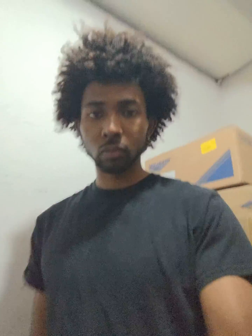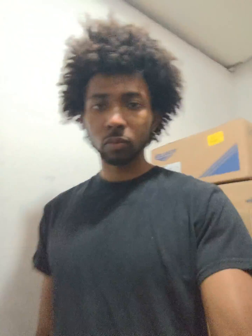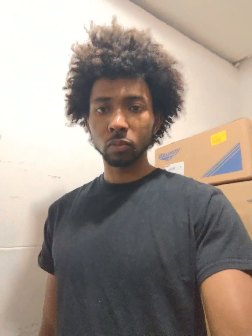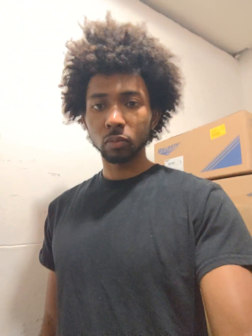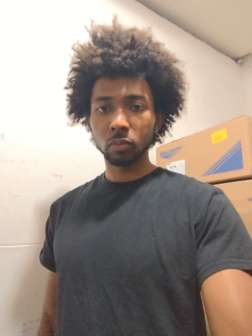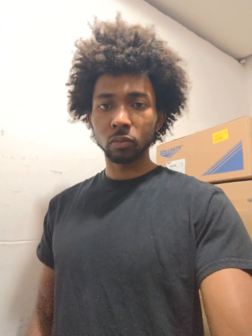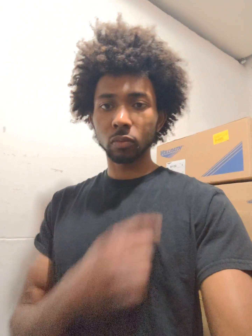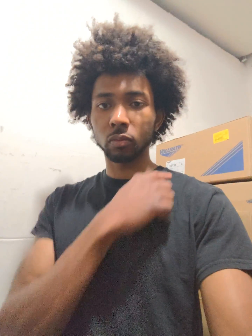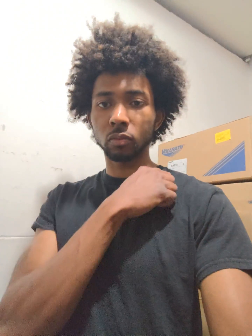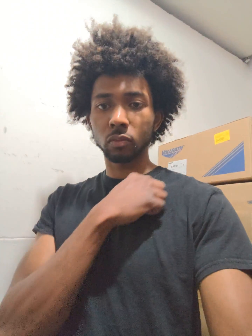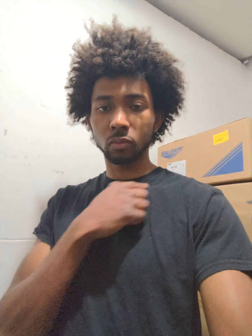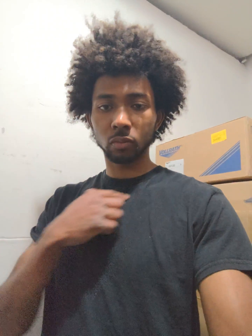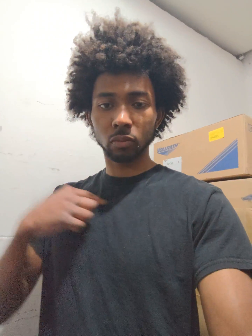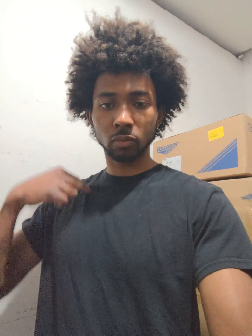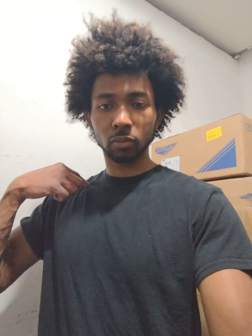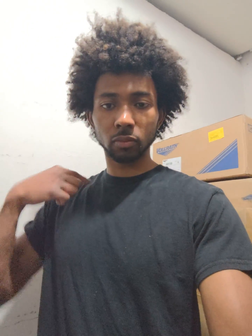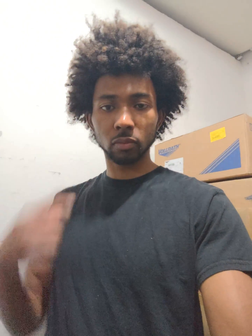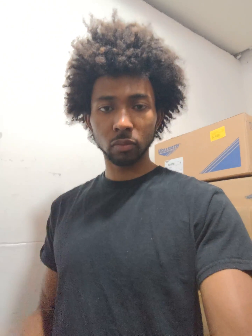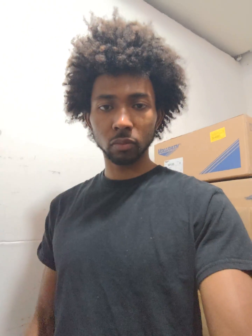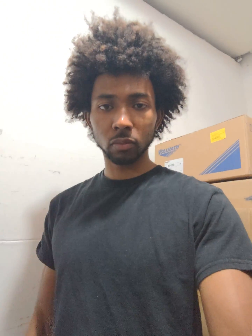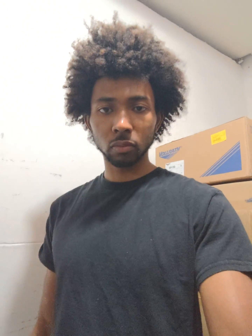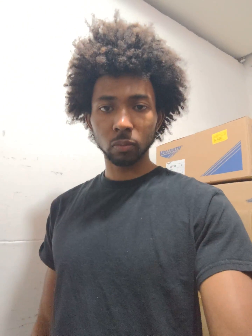necklace